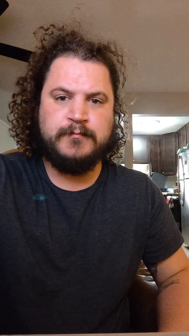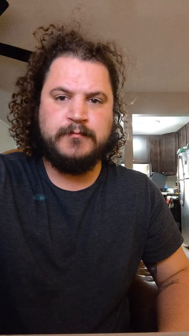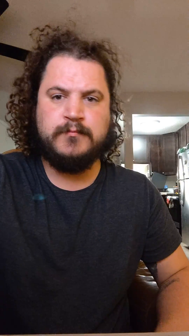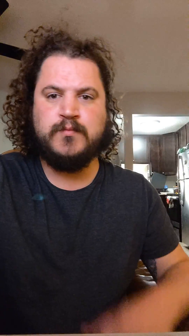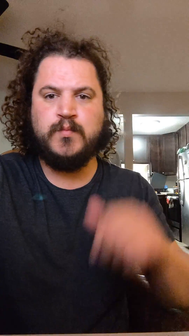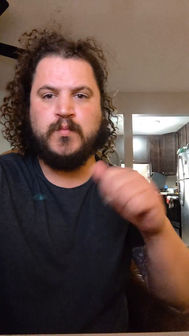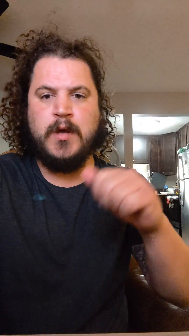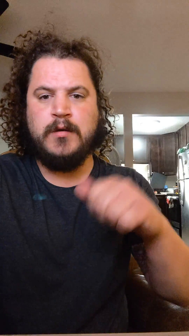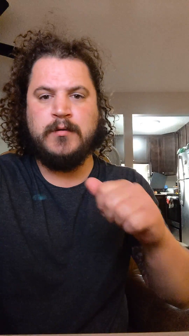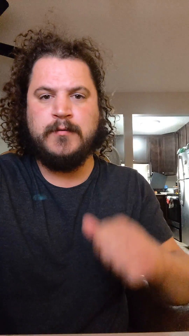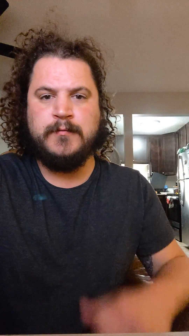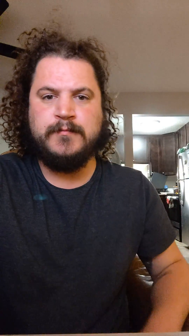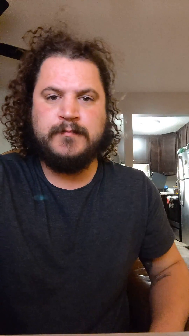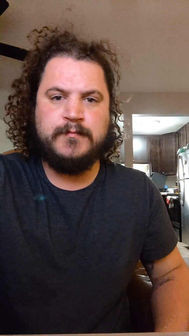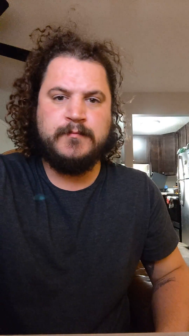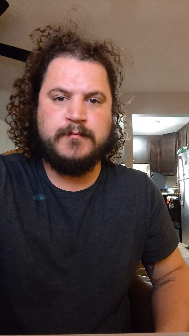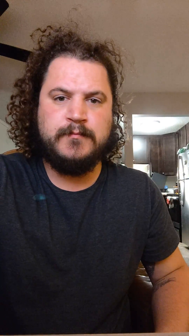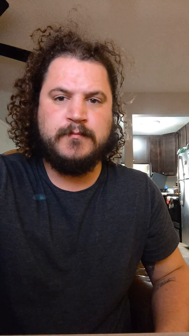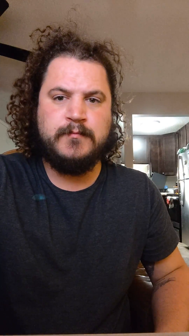rock